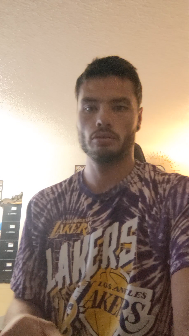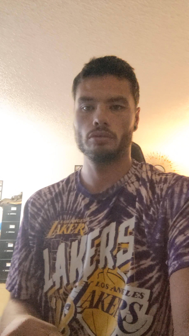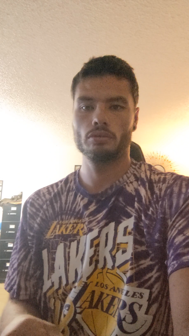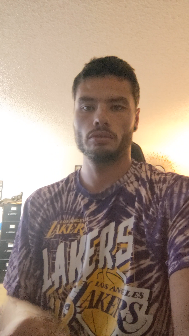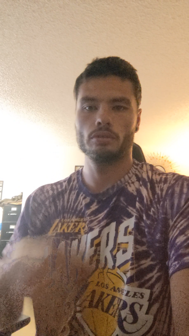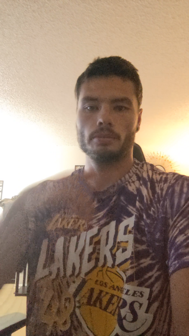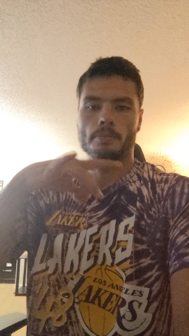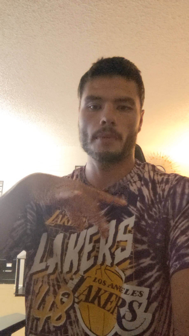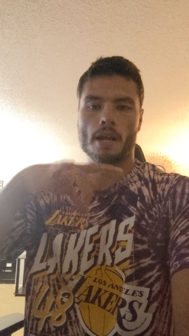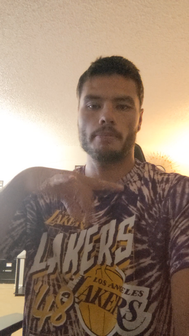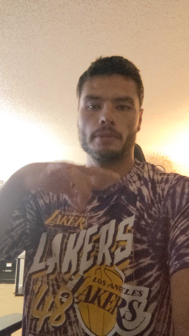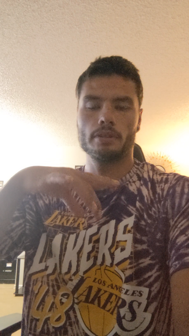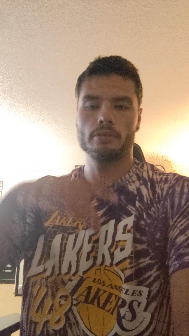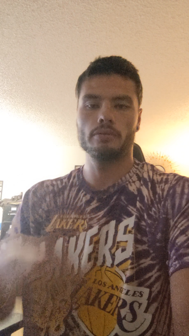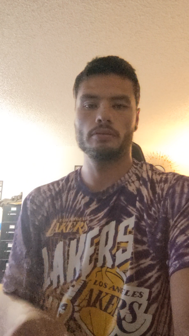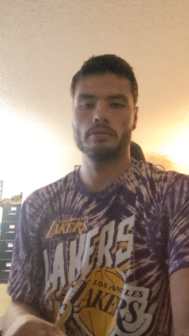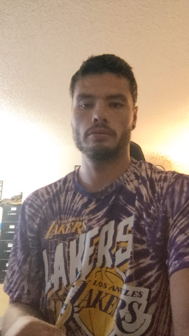pumpkin